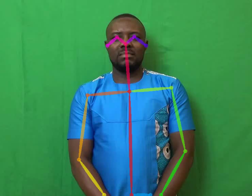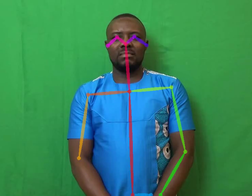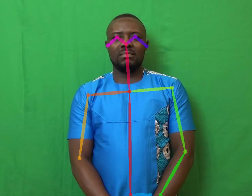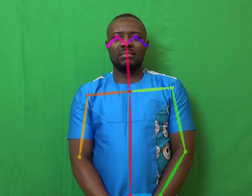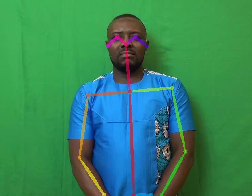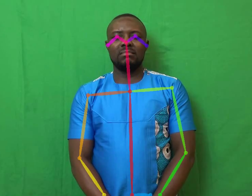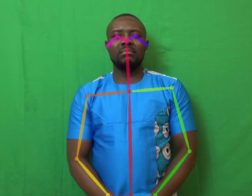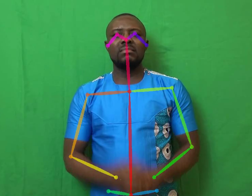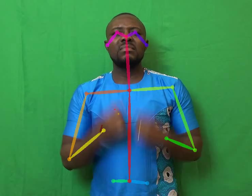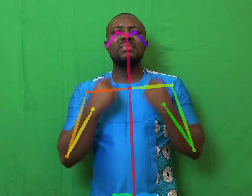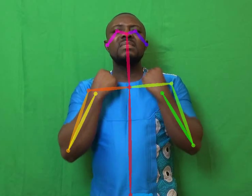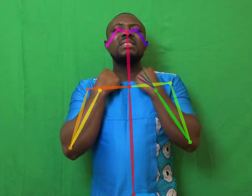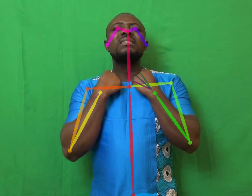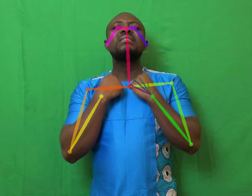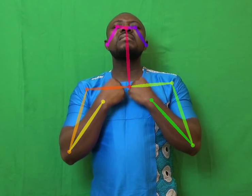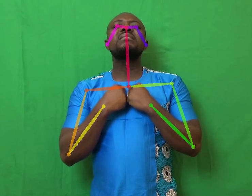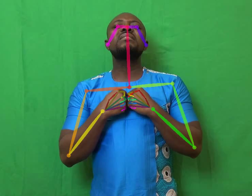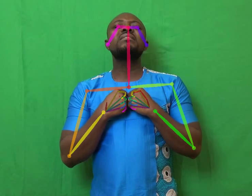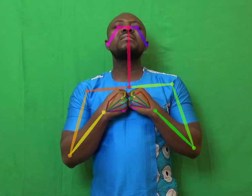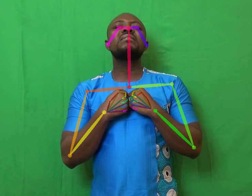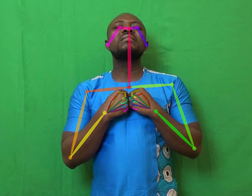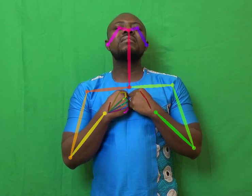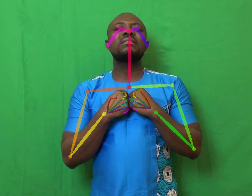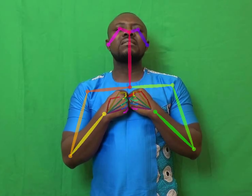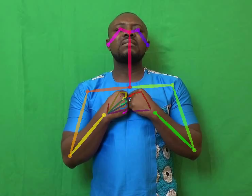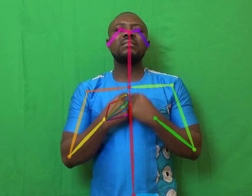neck chain